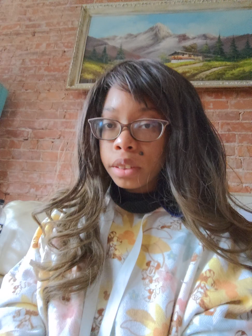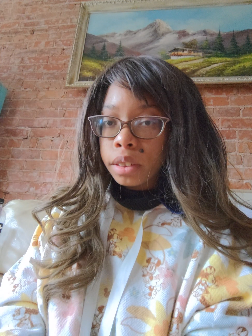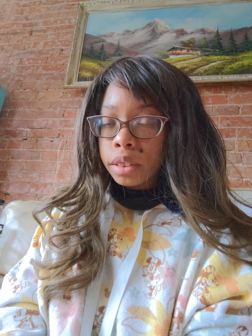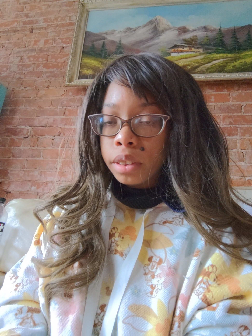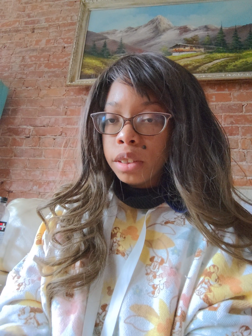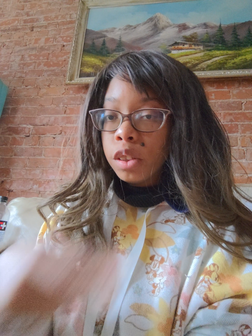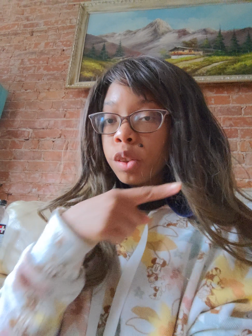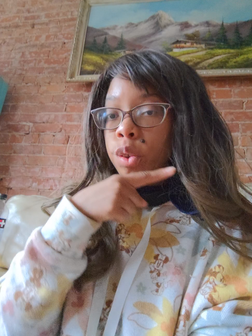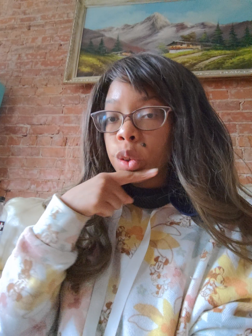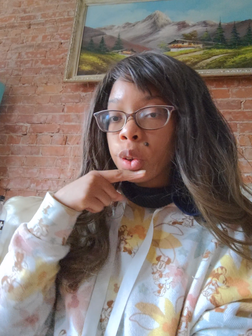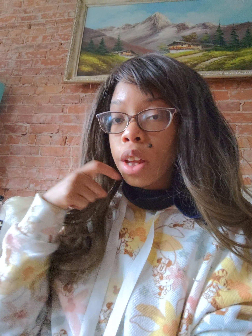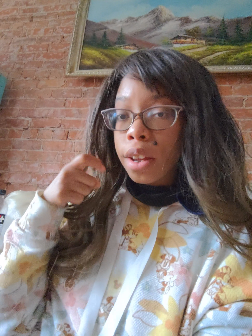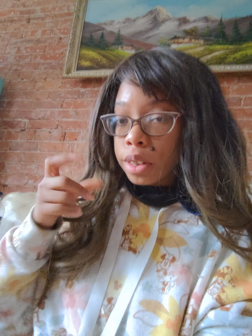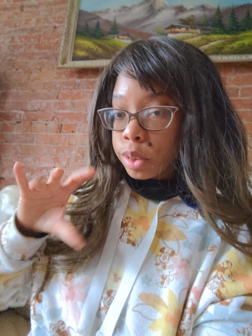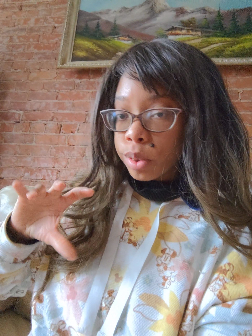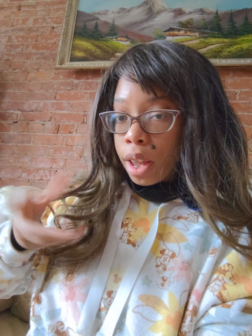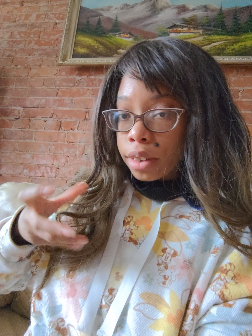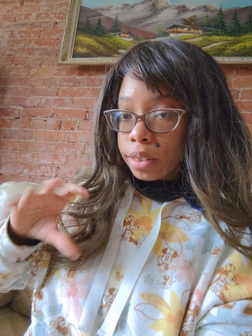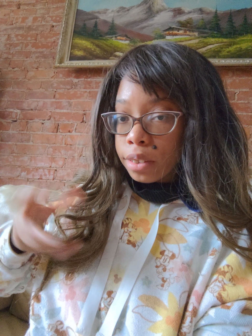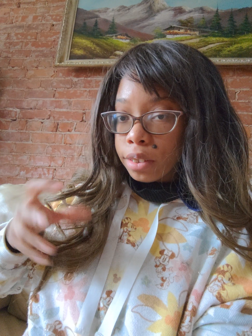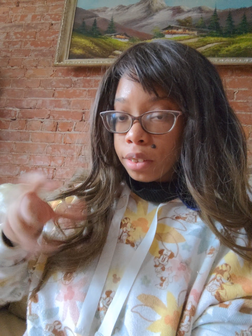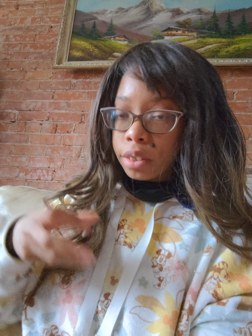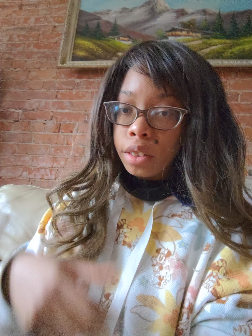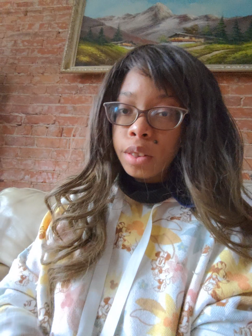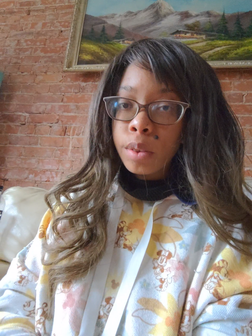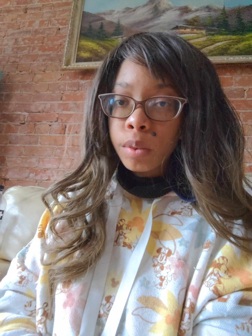dryer